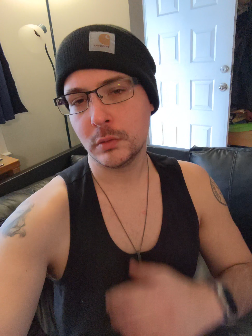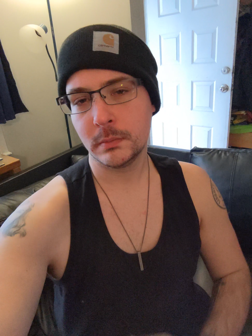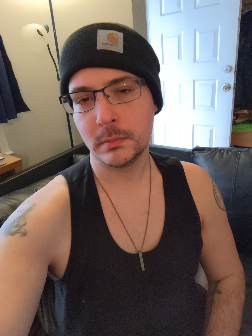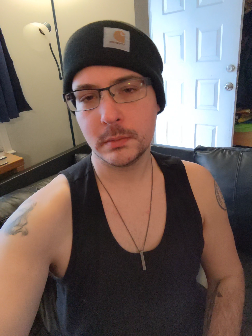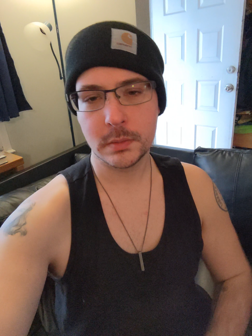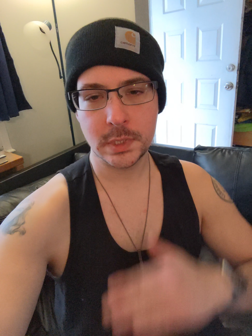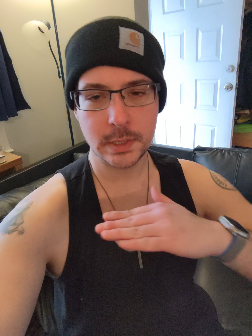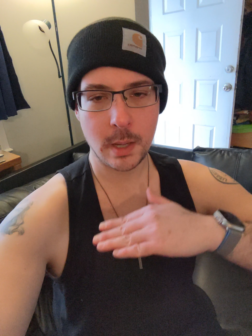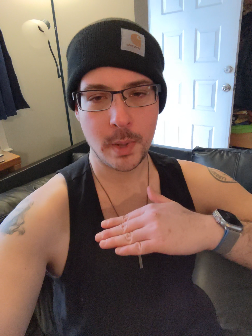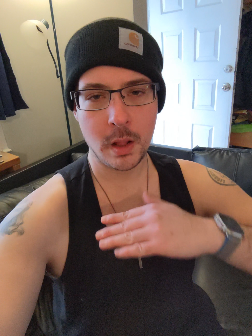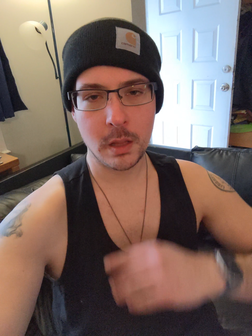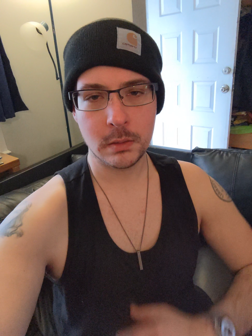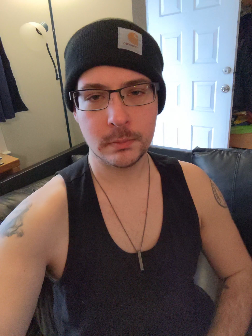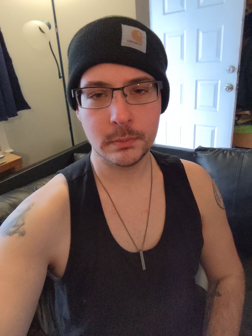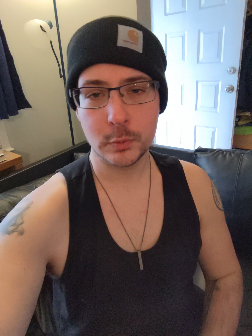table